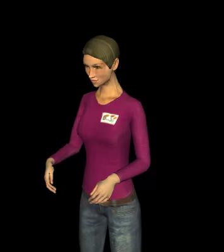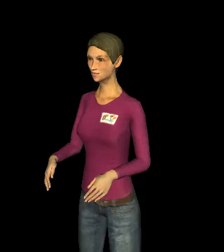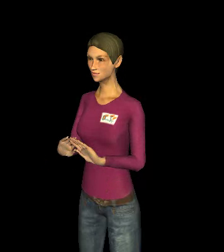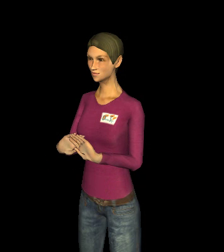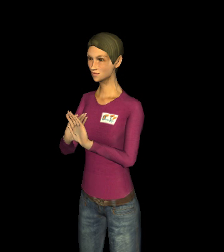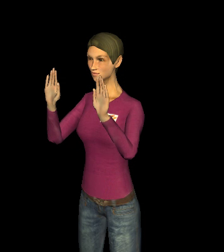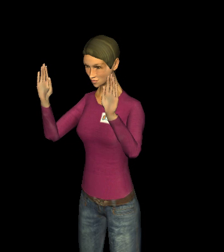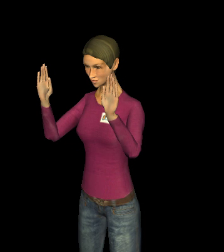سماء